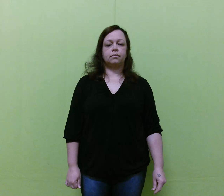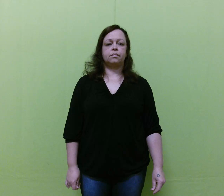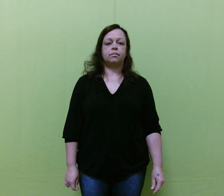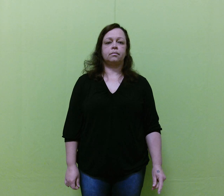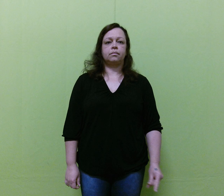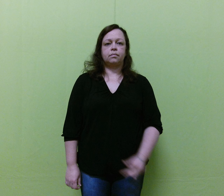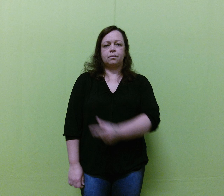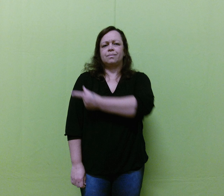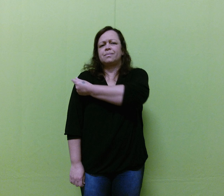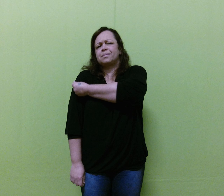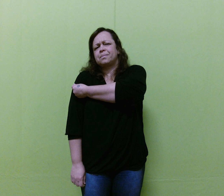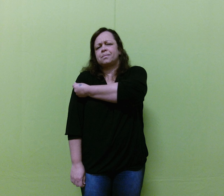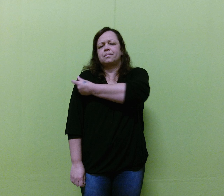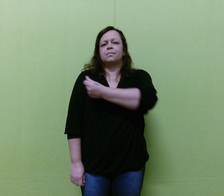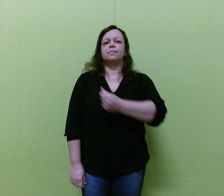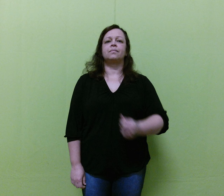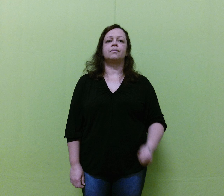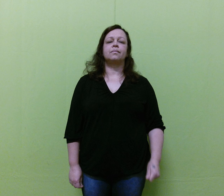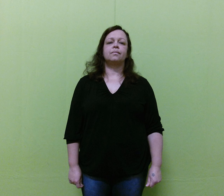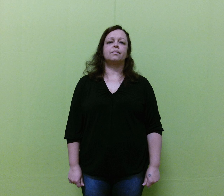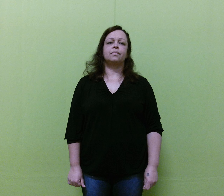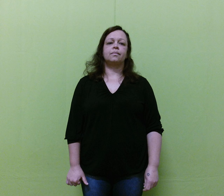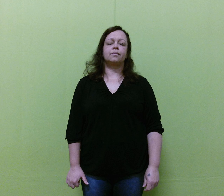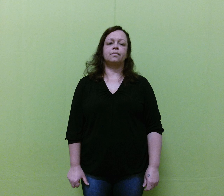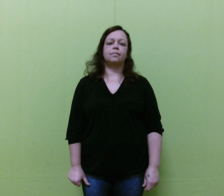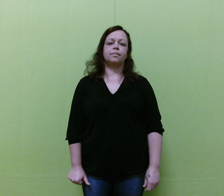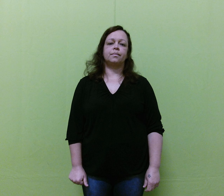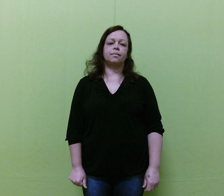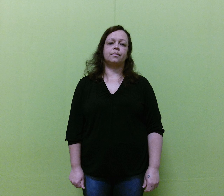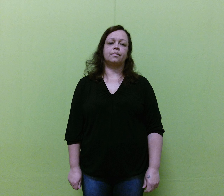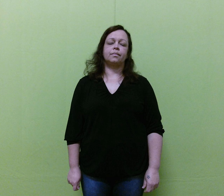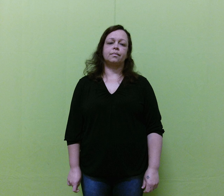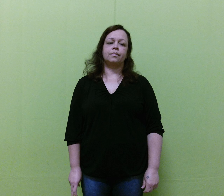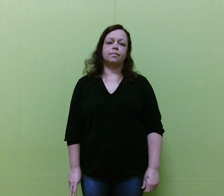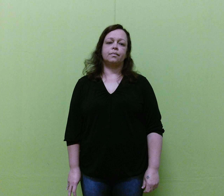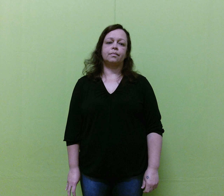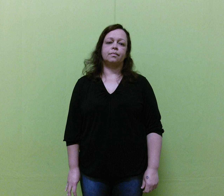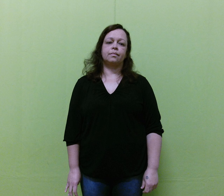vacina